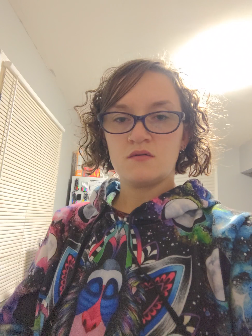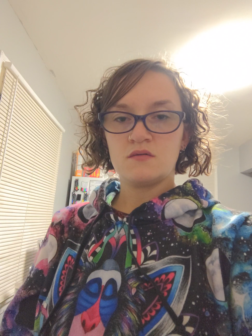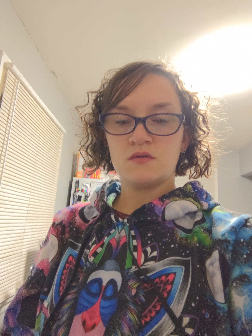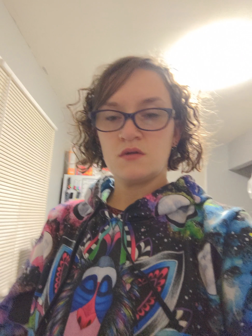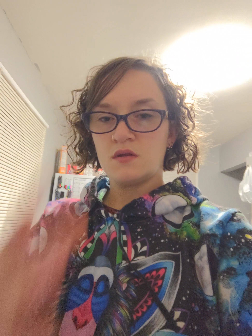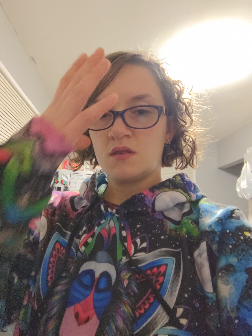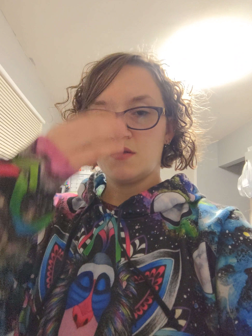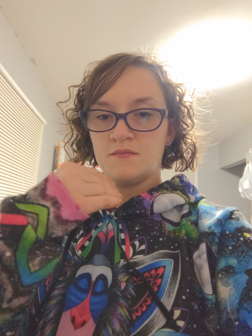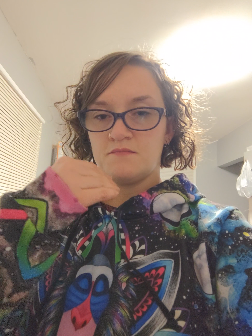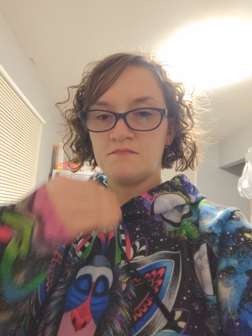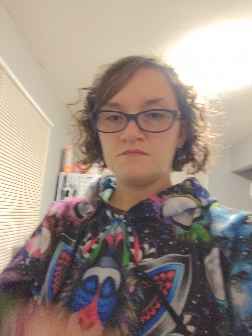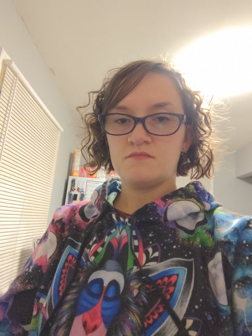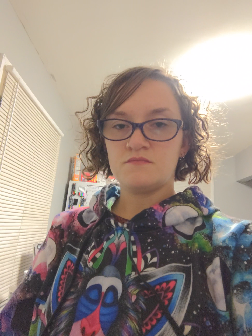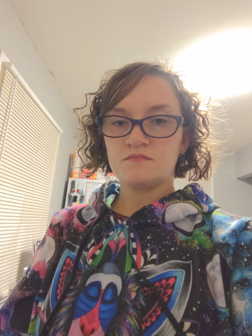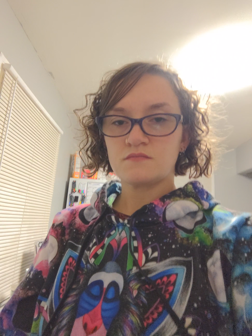sleep